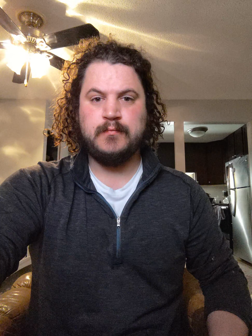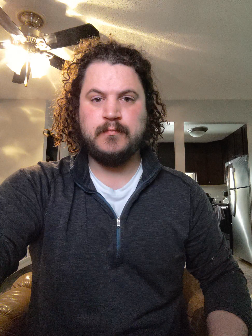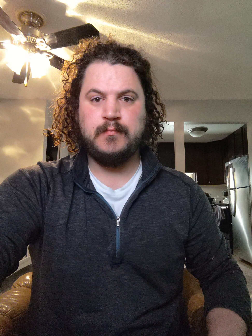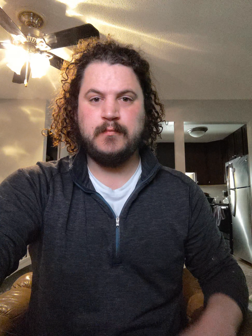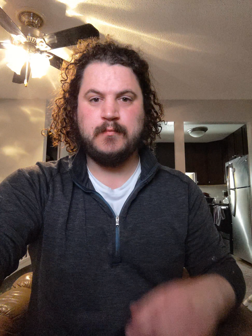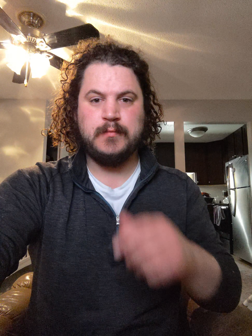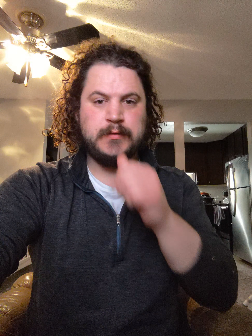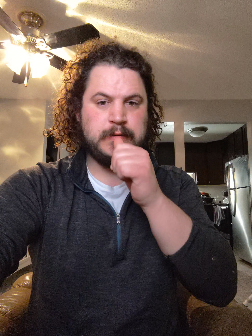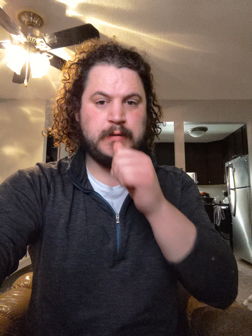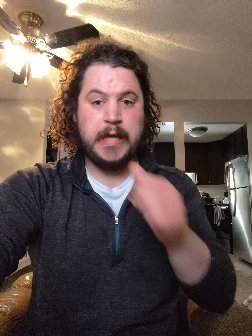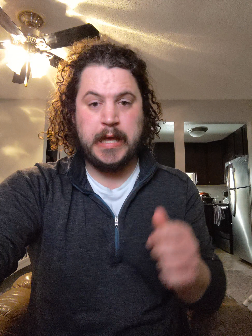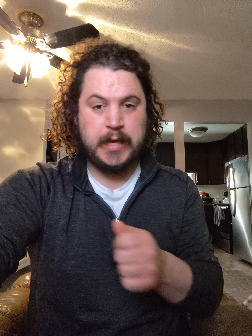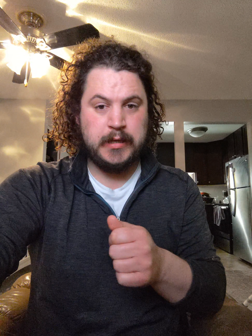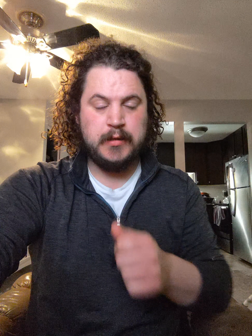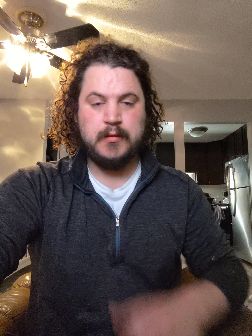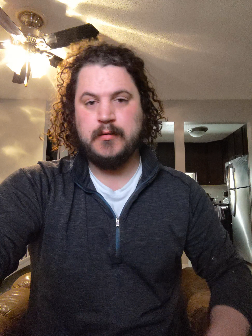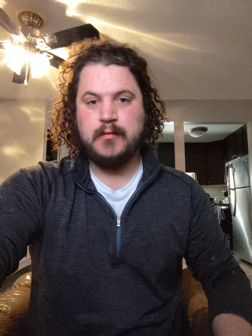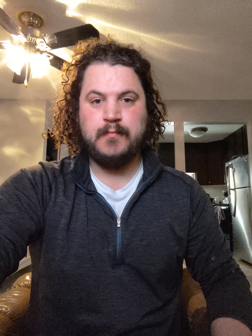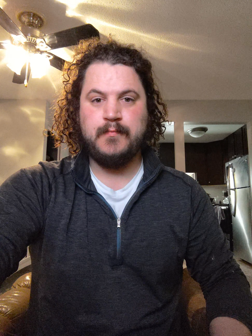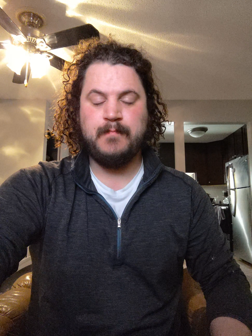hide